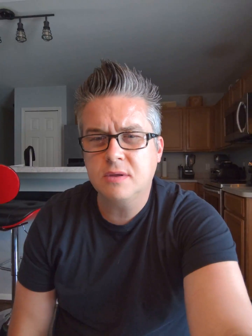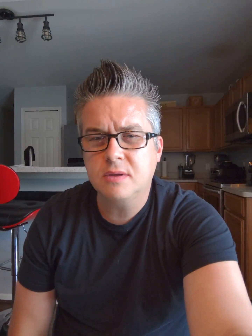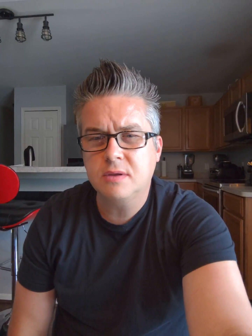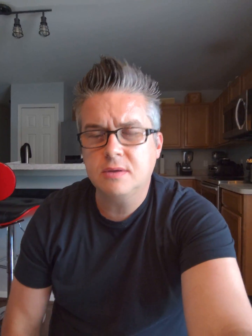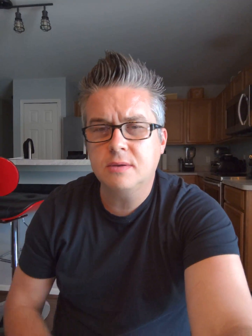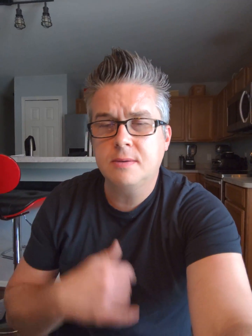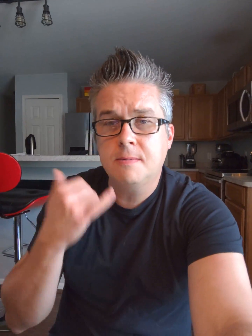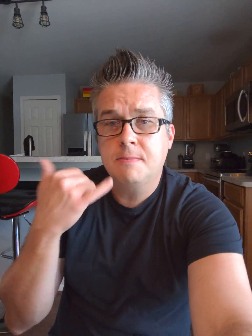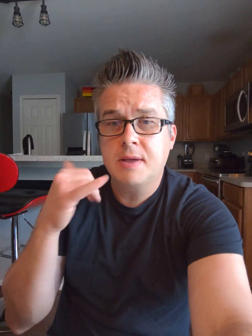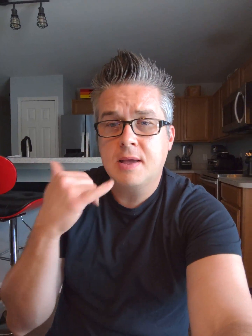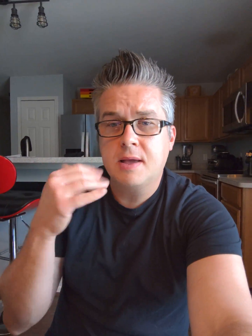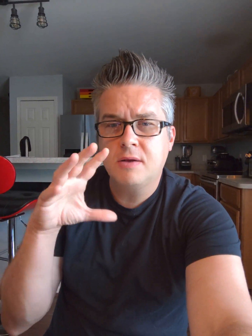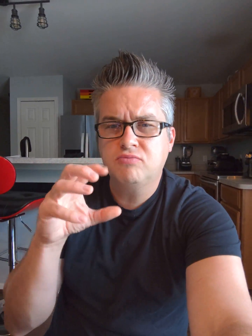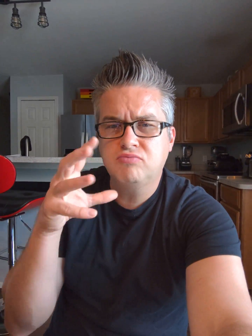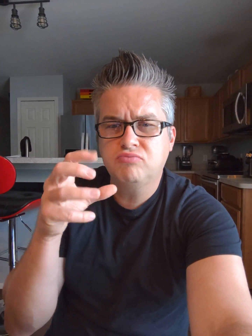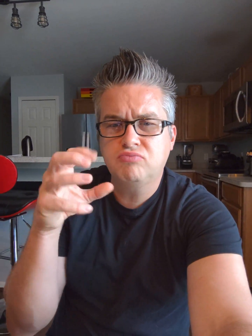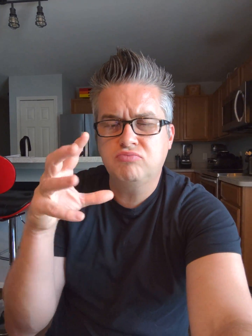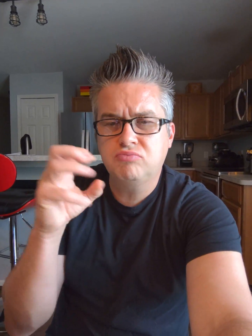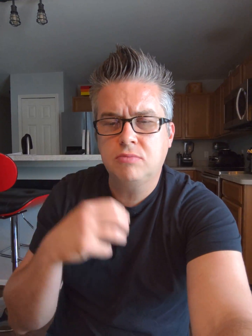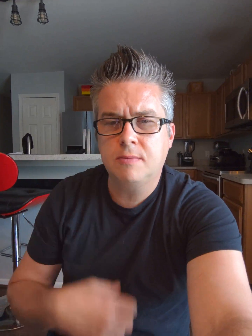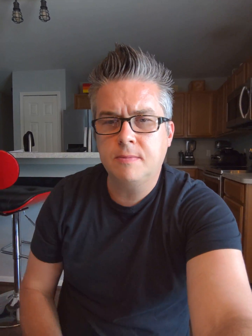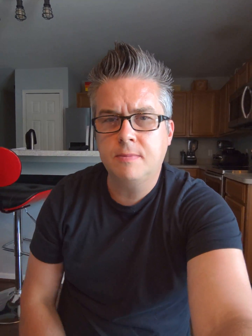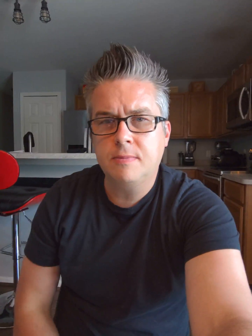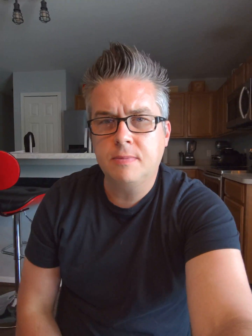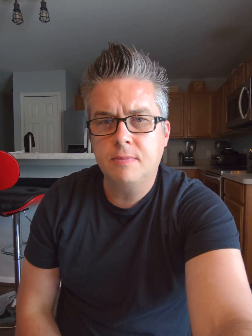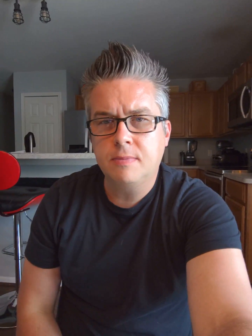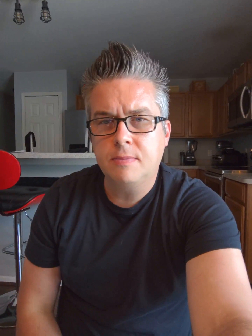play dough